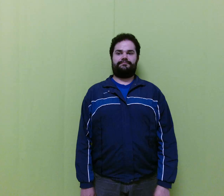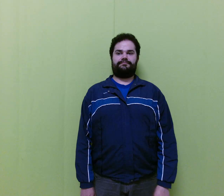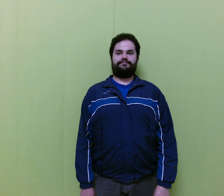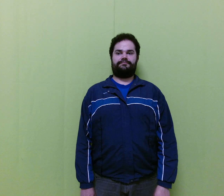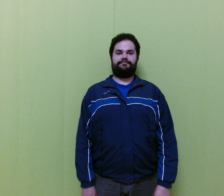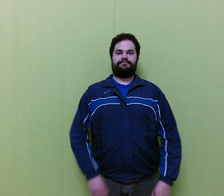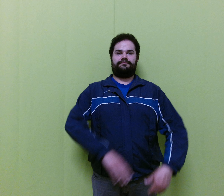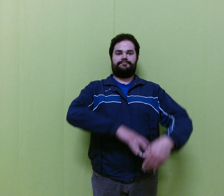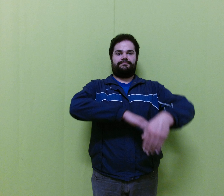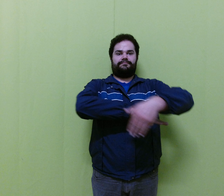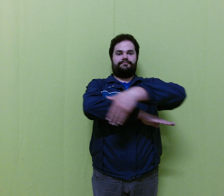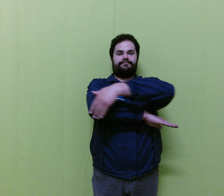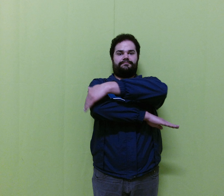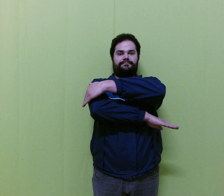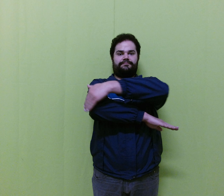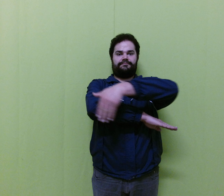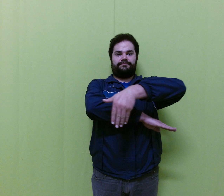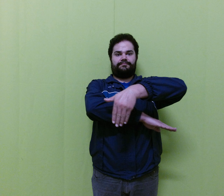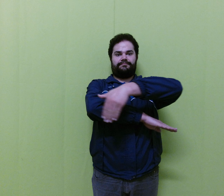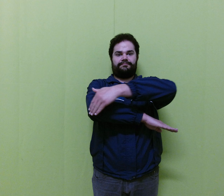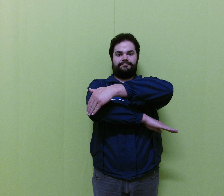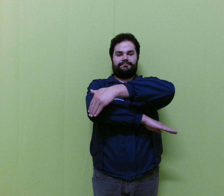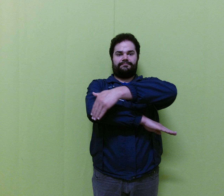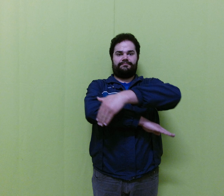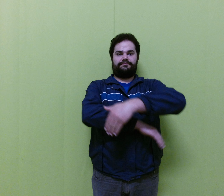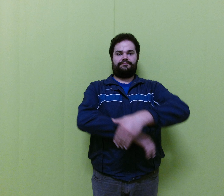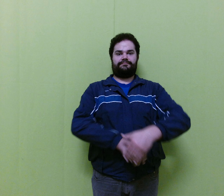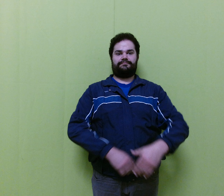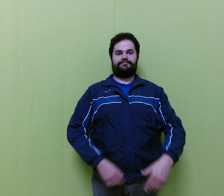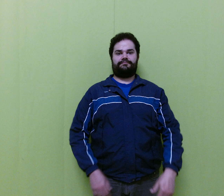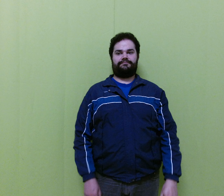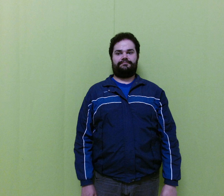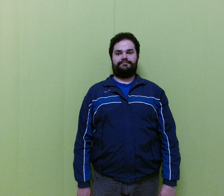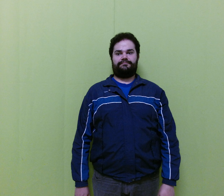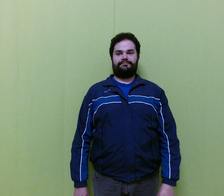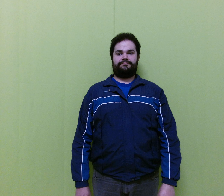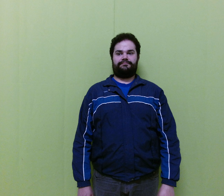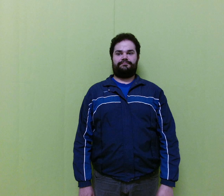esquina